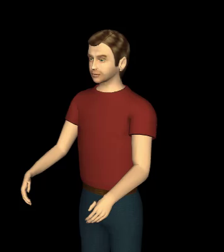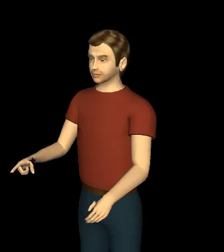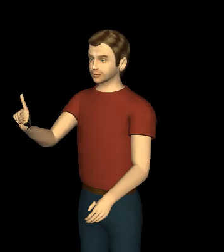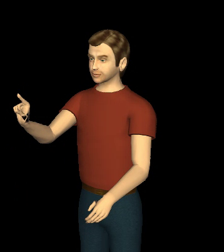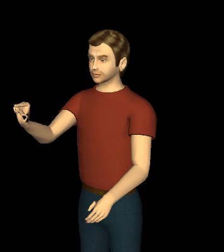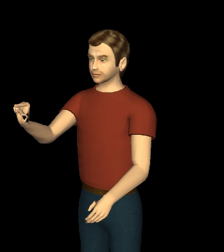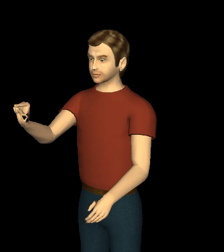20